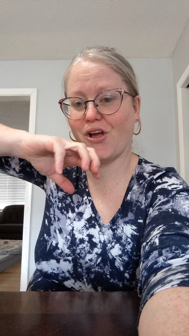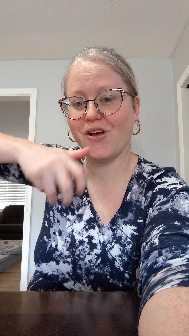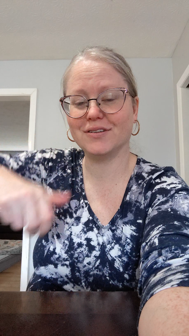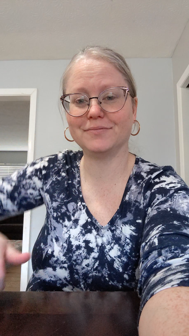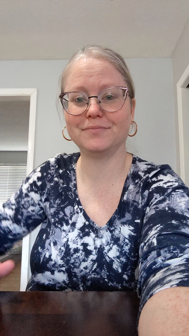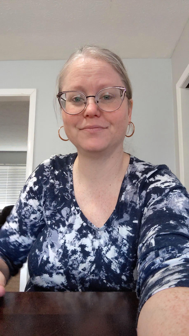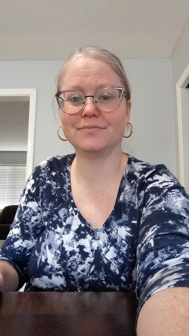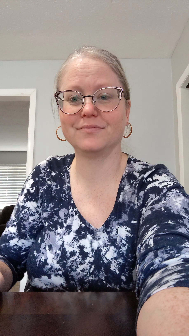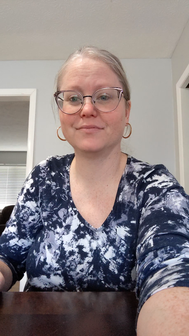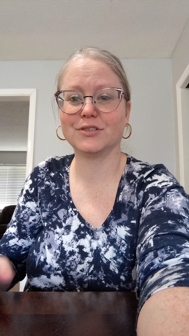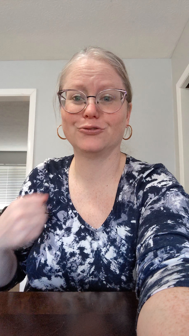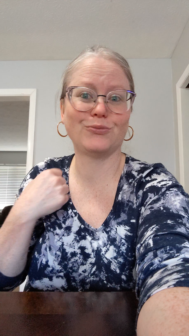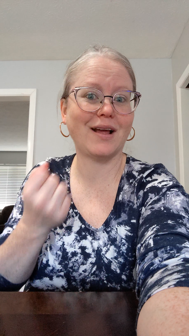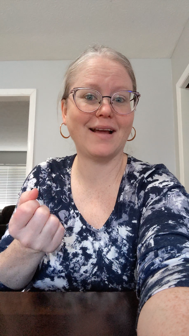drive